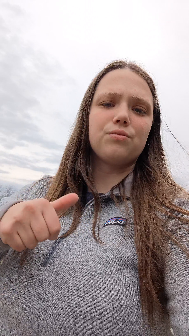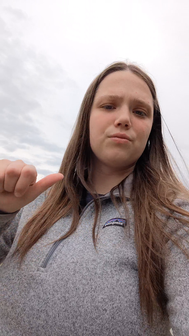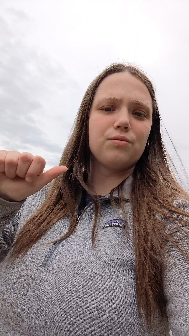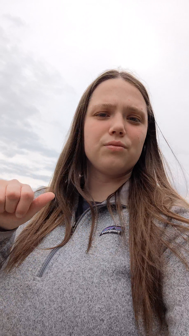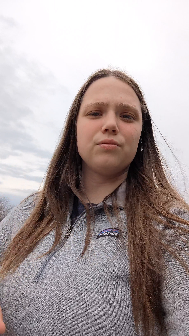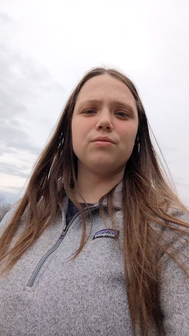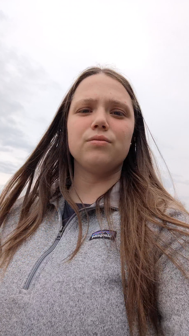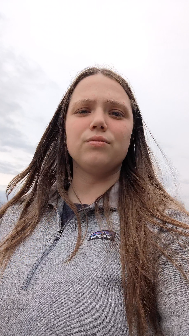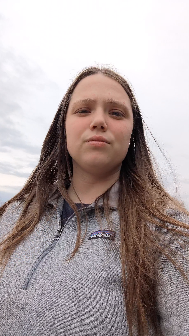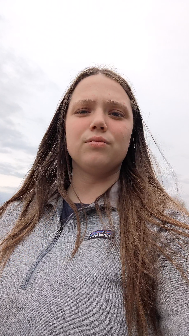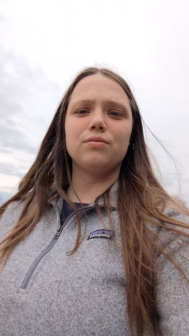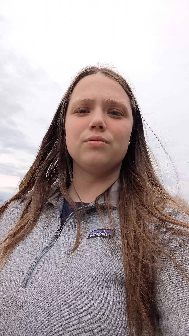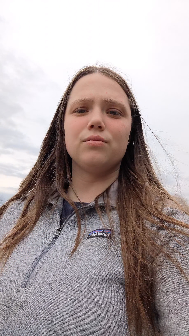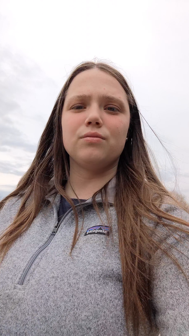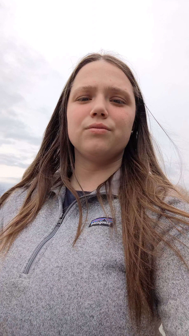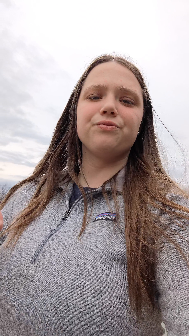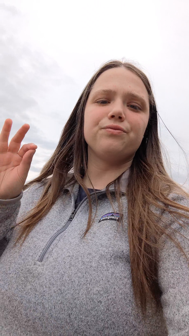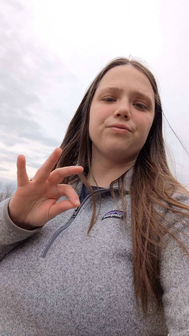fit